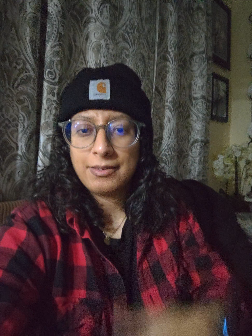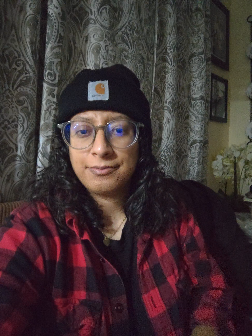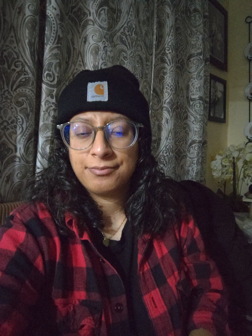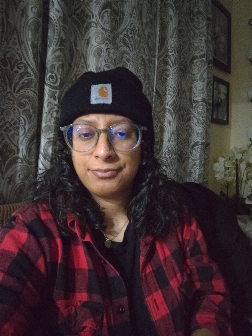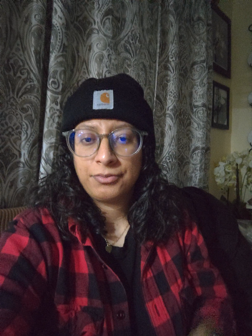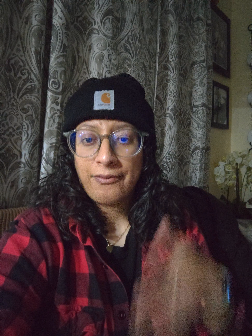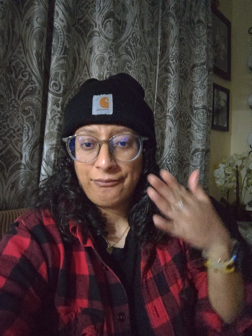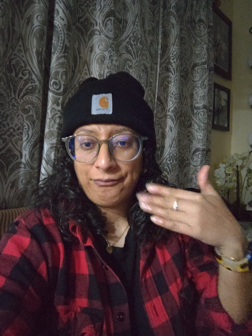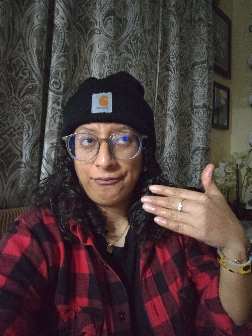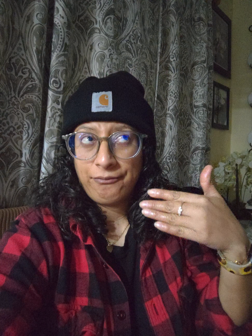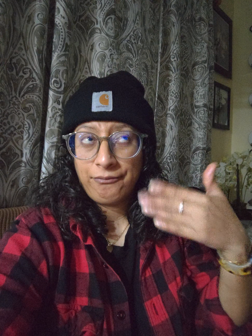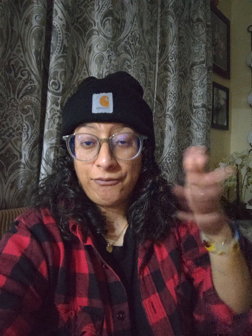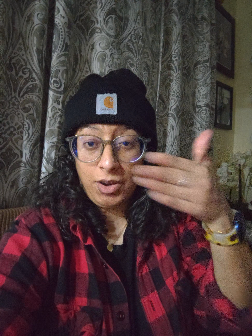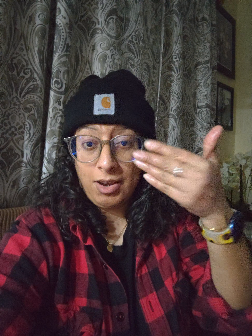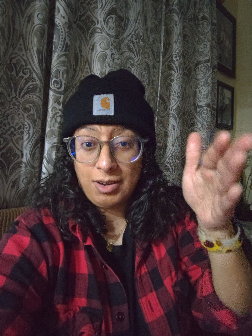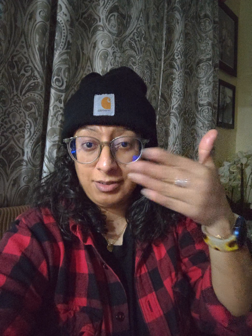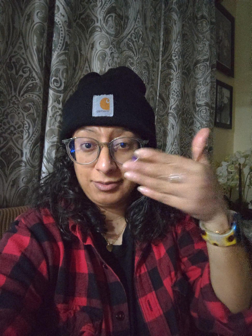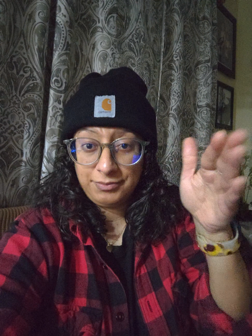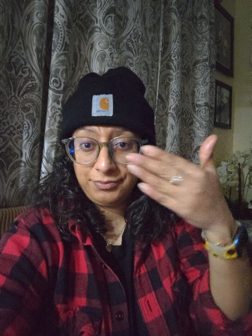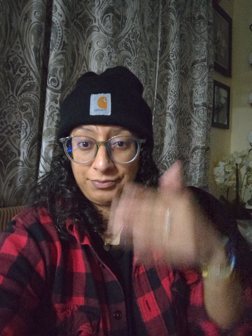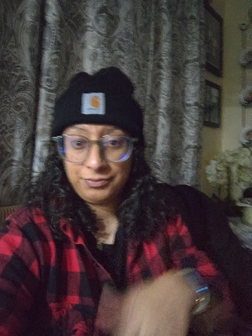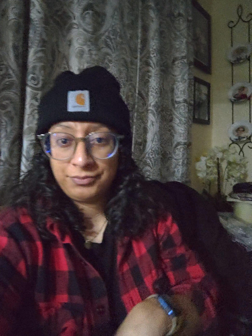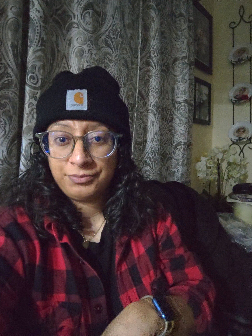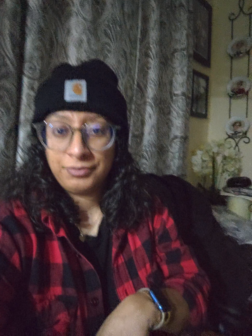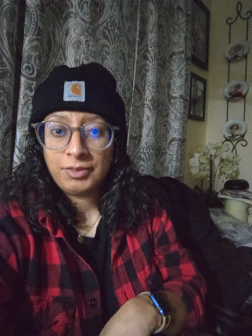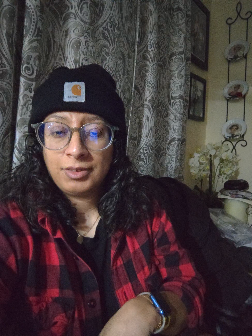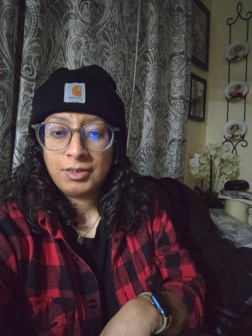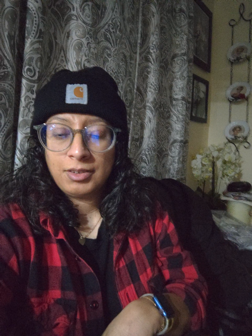flag